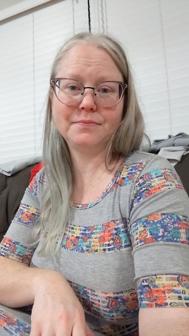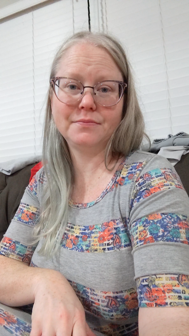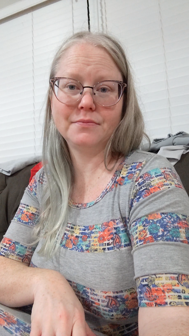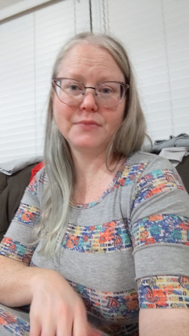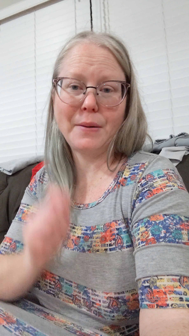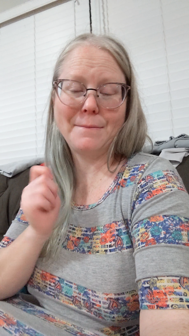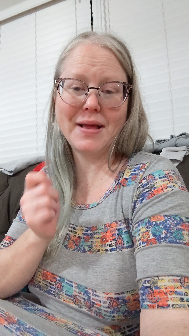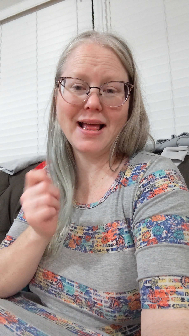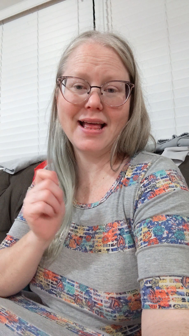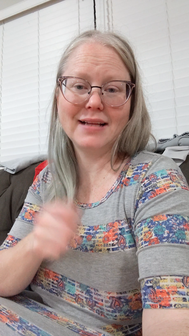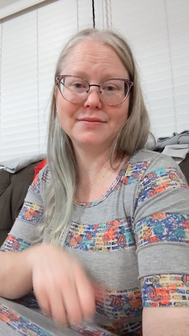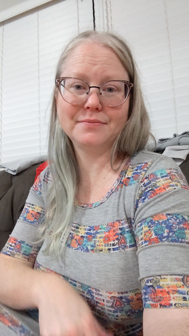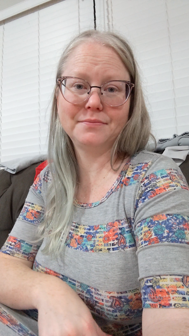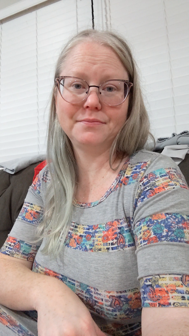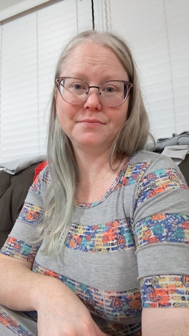bat